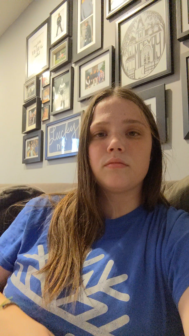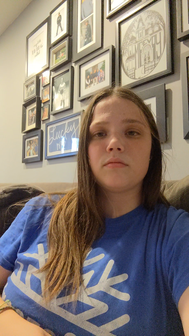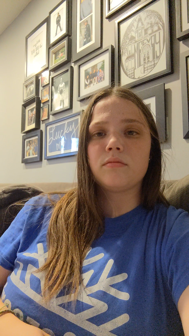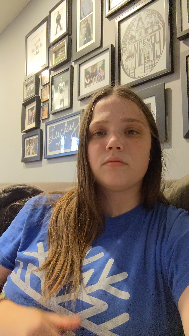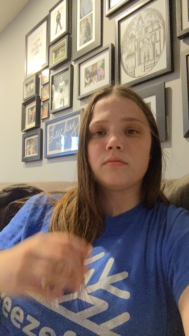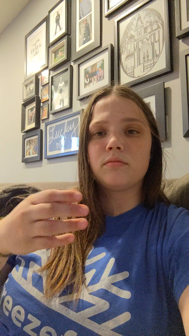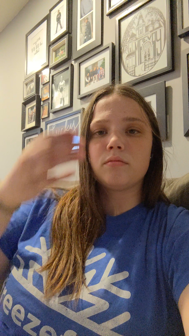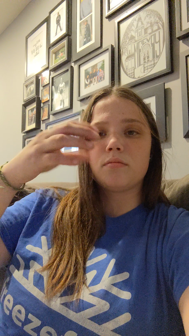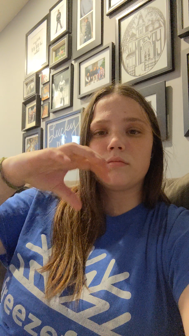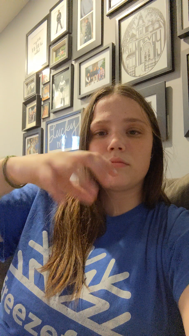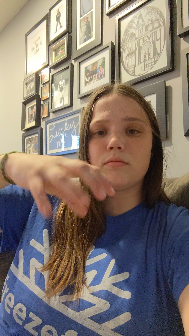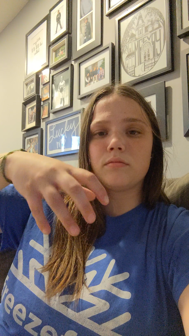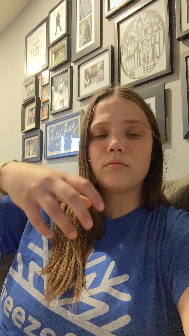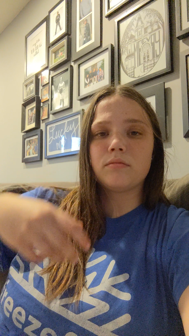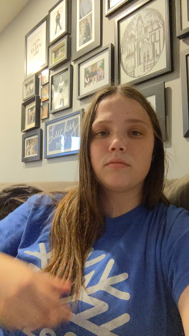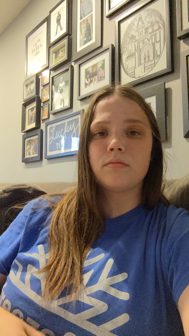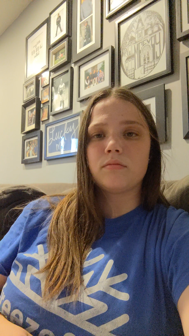jar